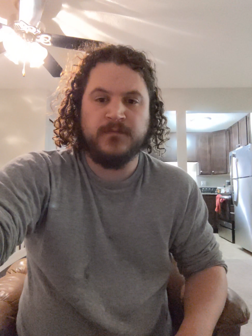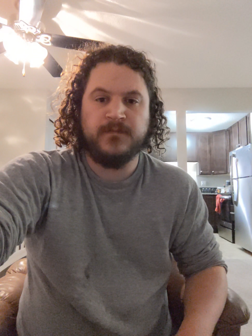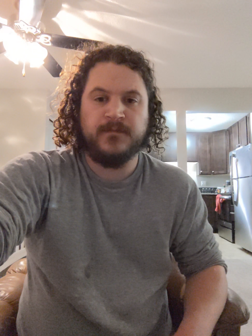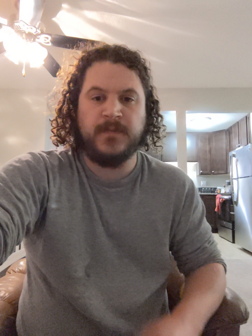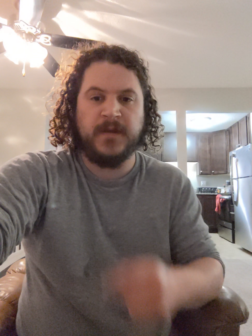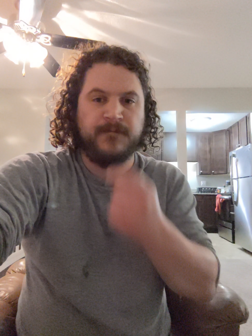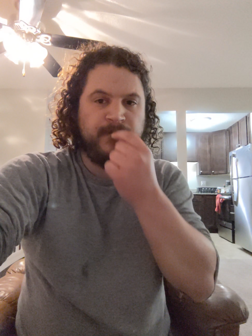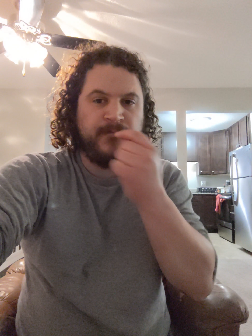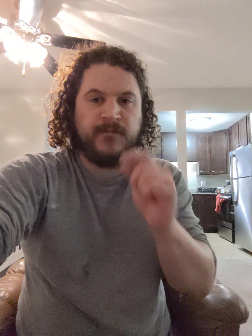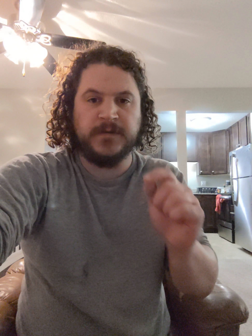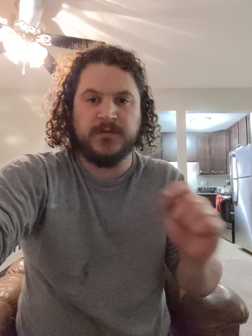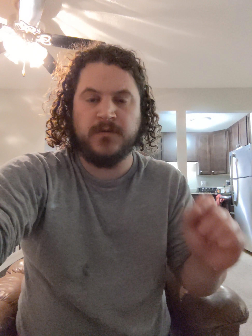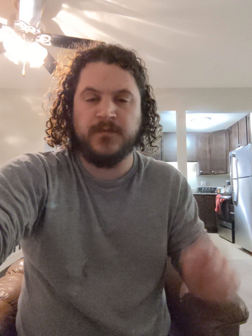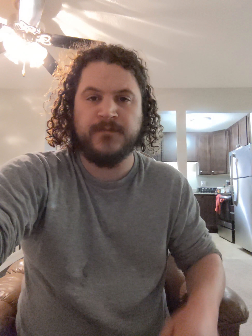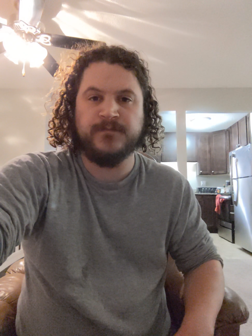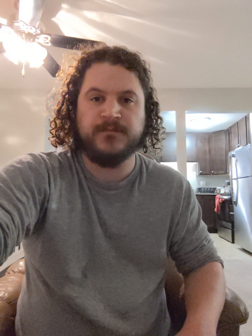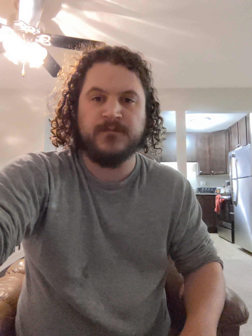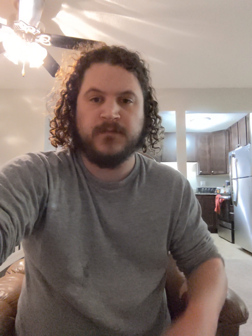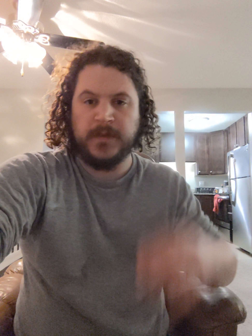pencil